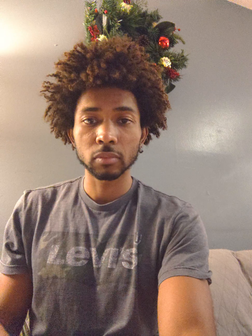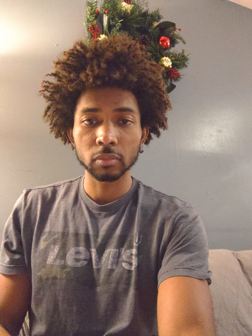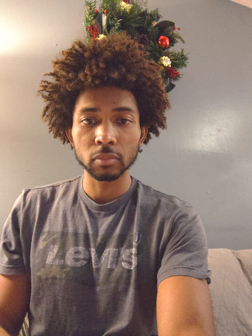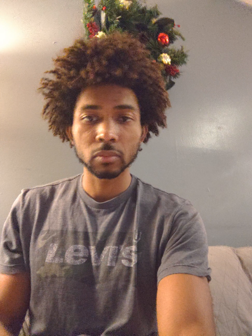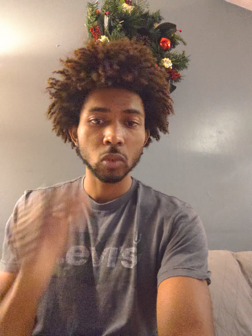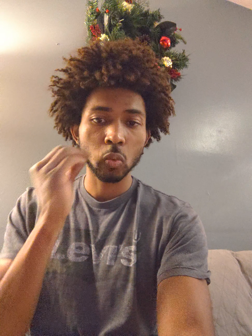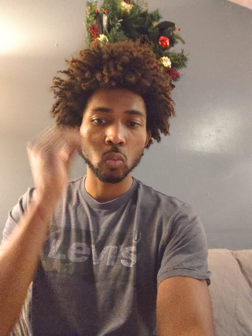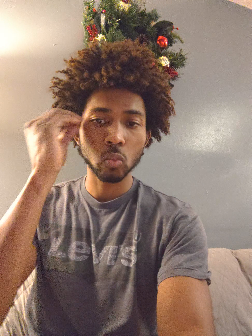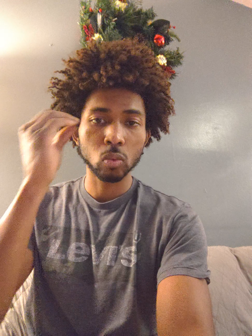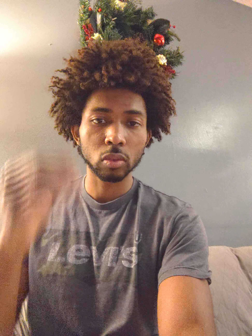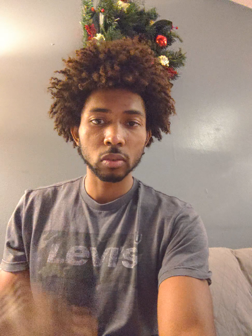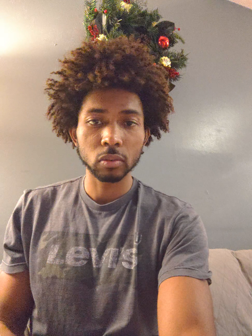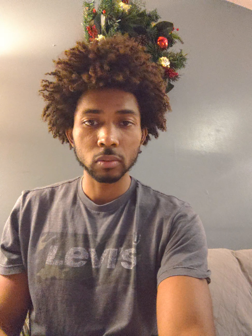home